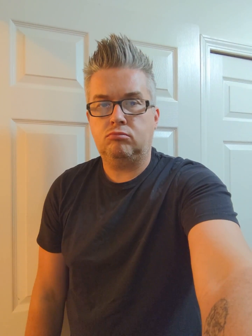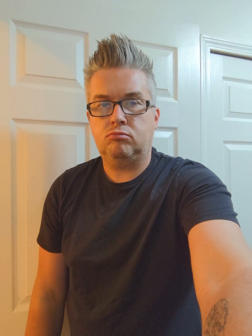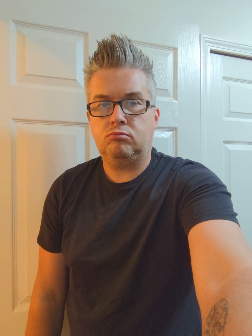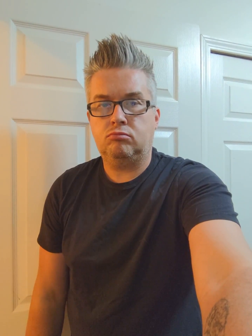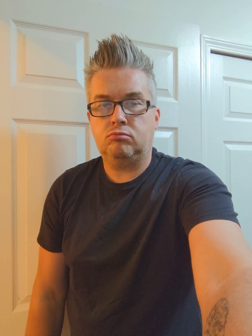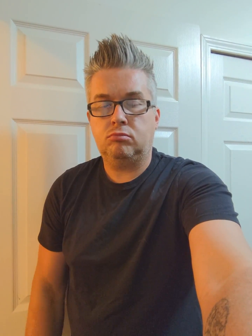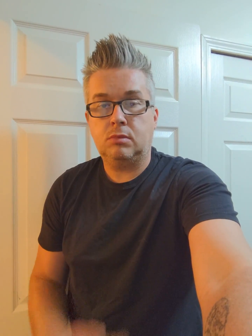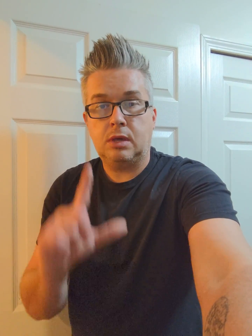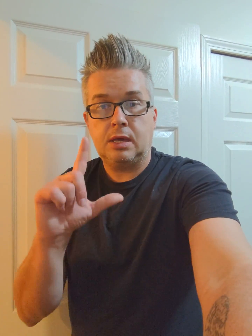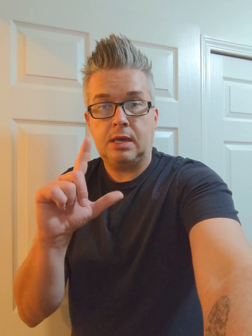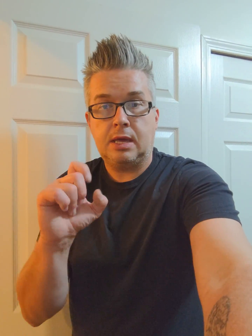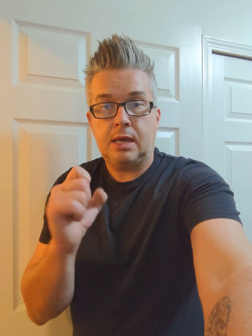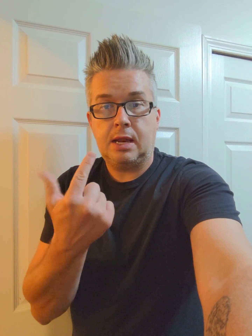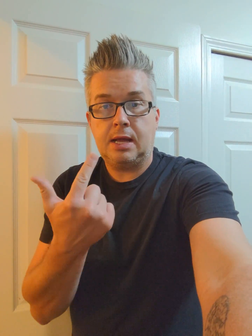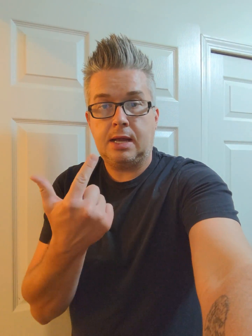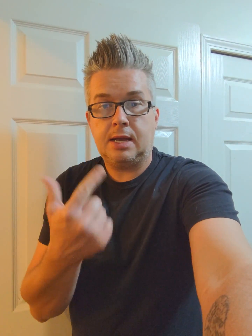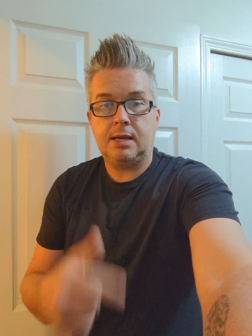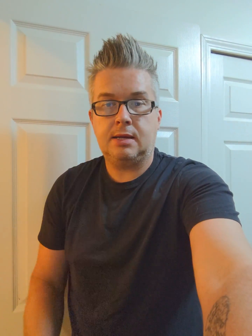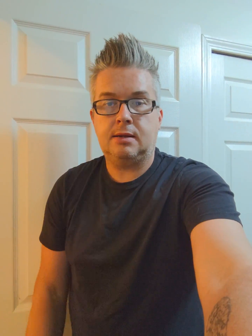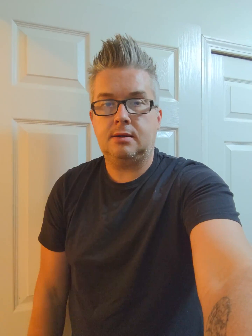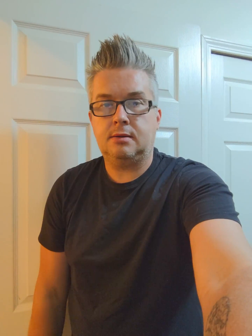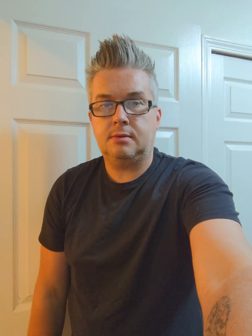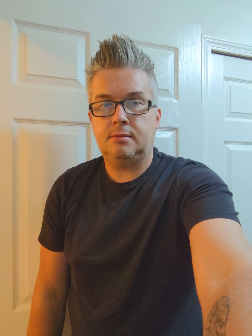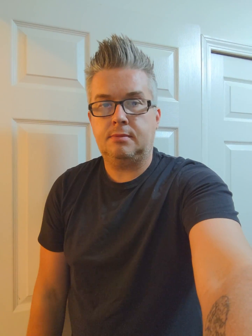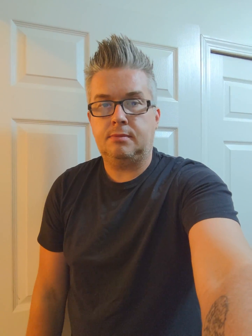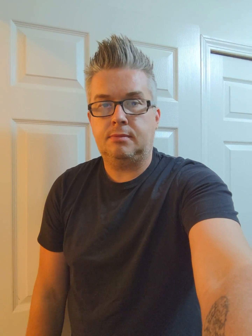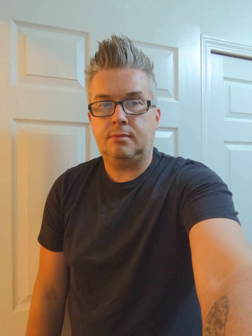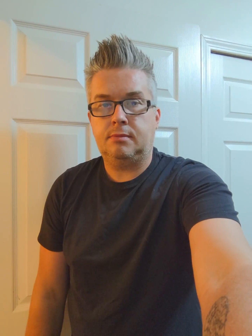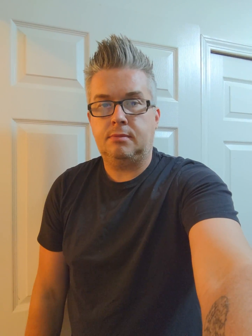leg